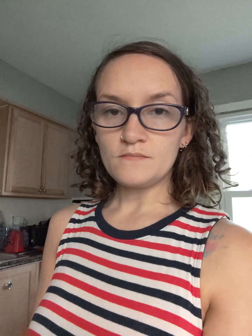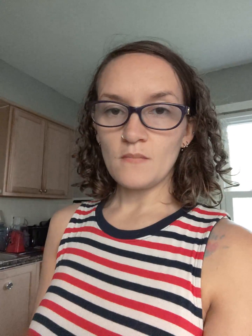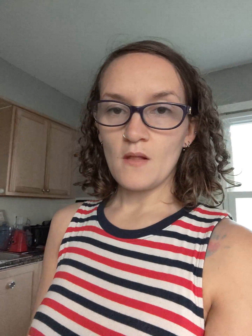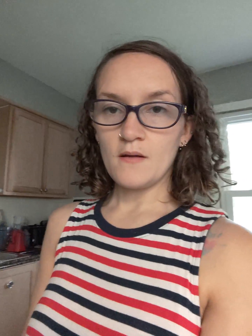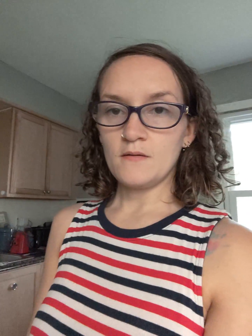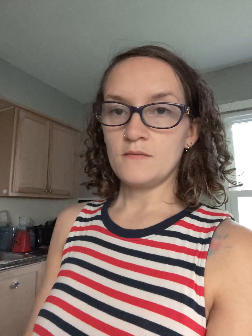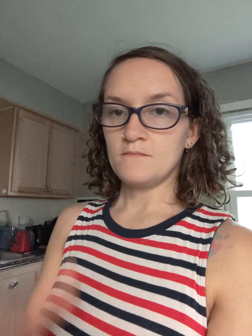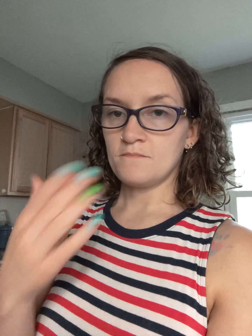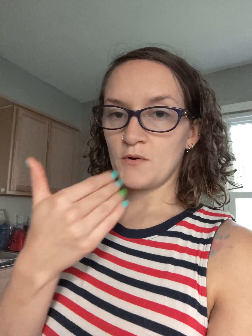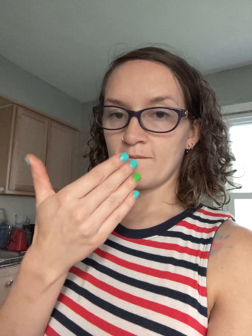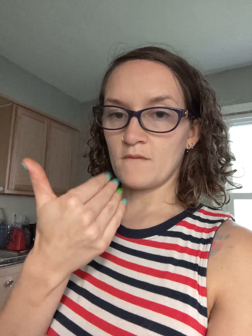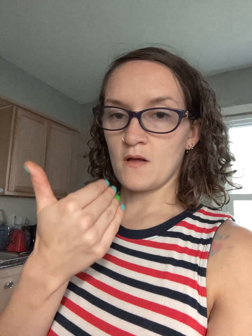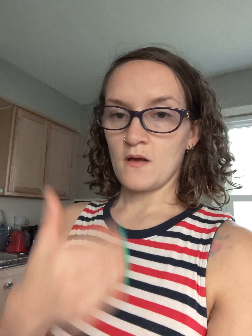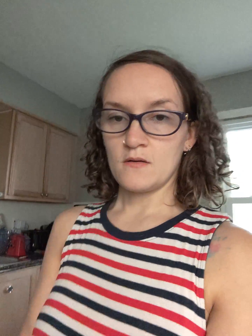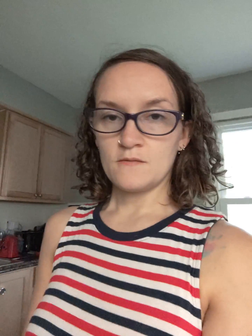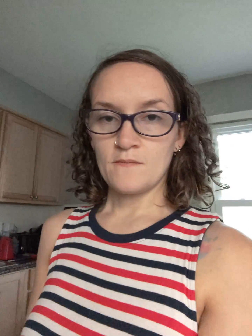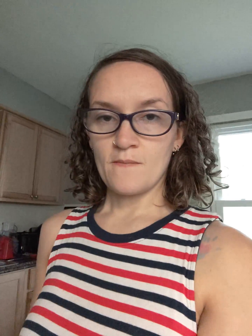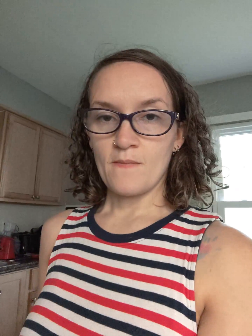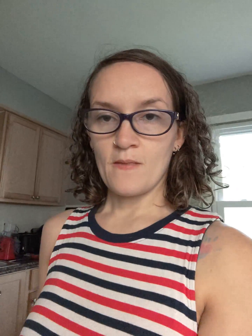butterfly